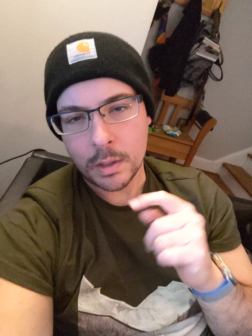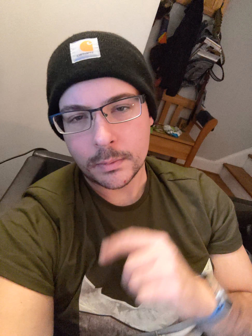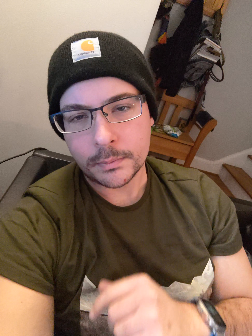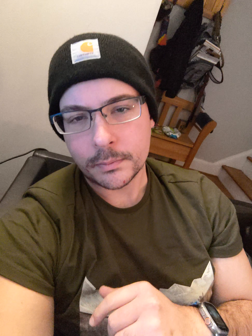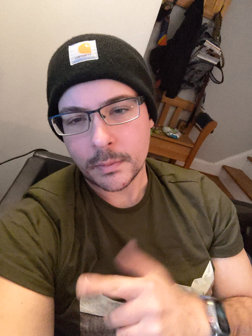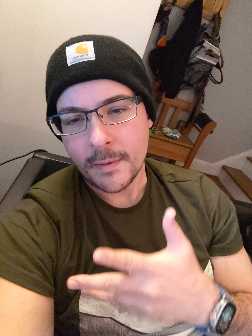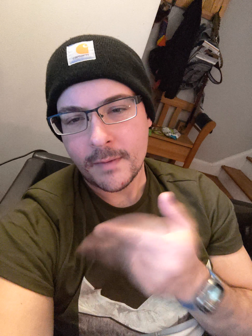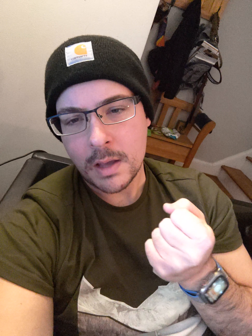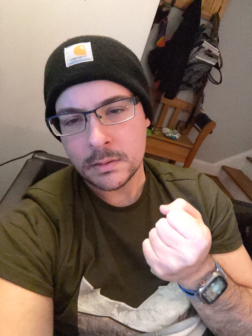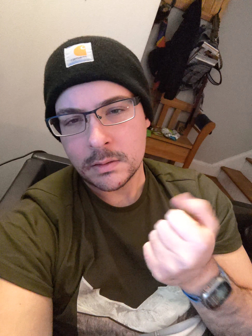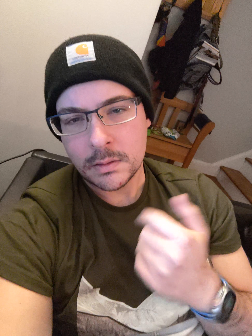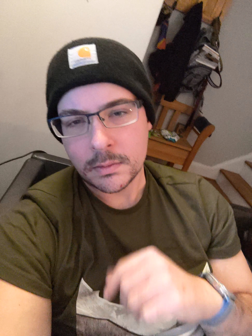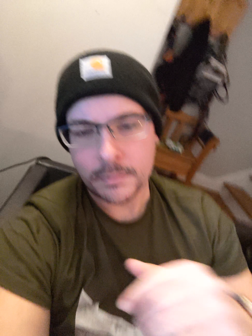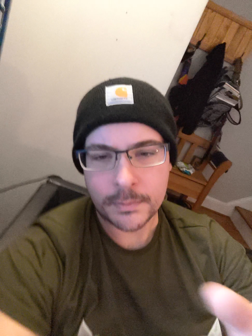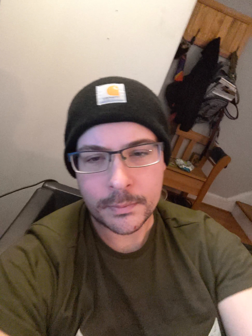fast